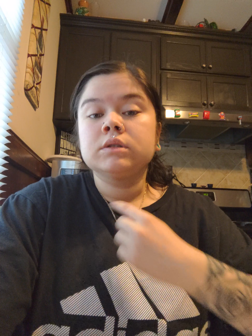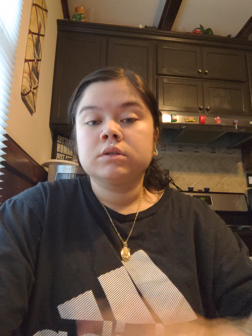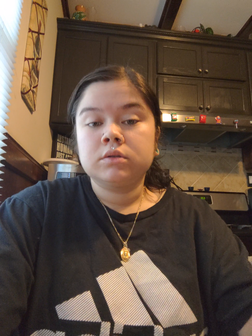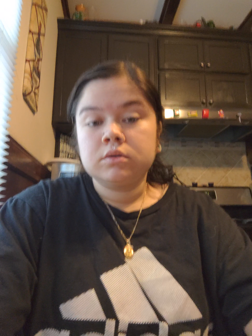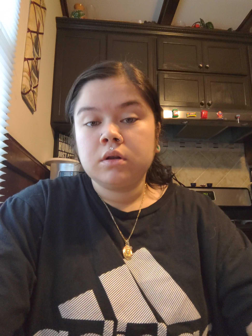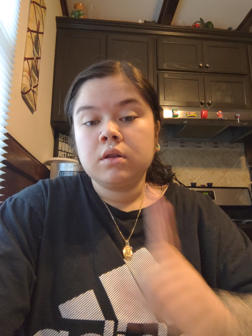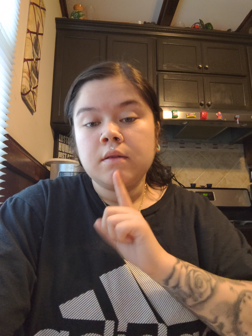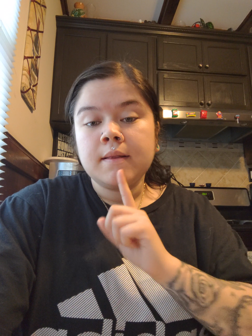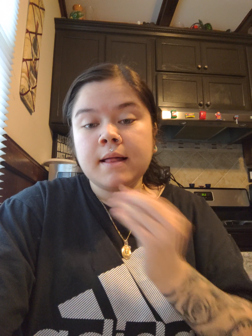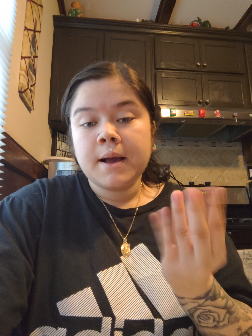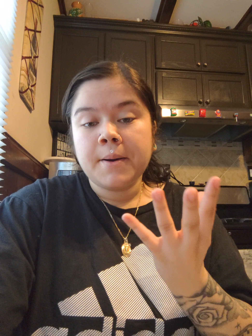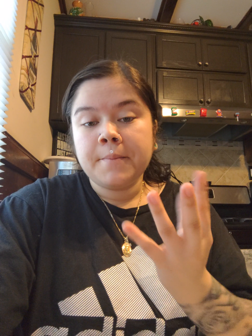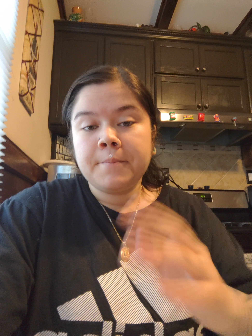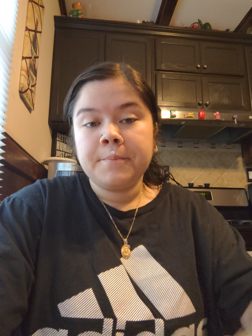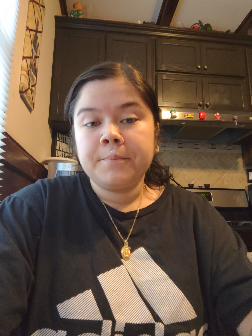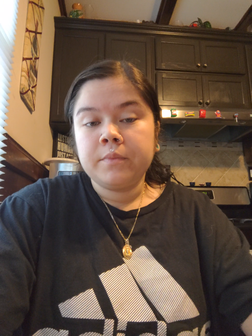lamp